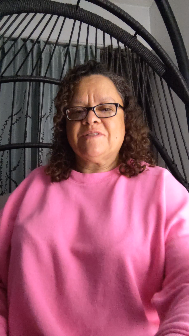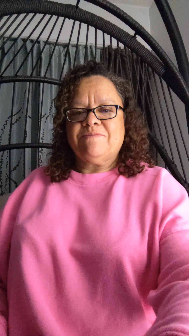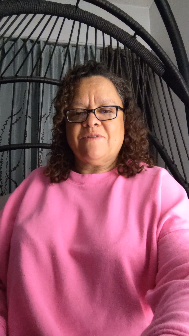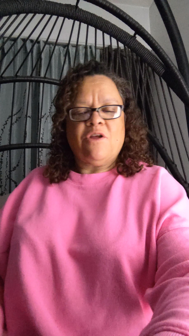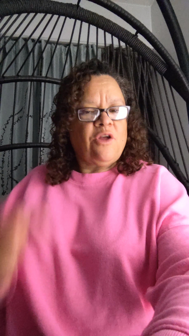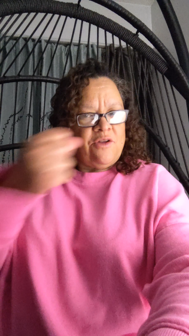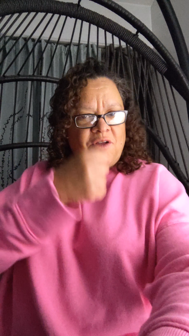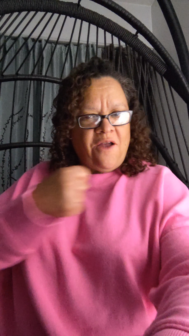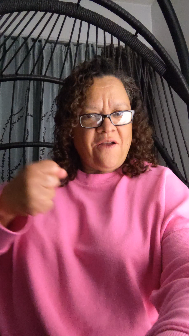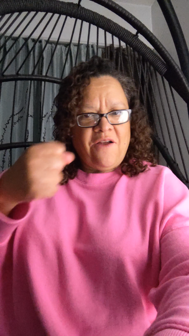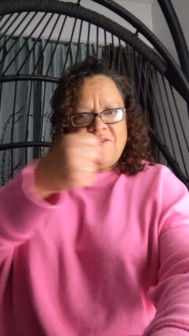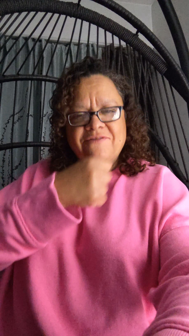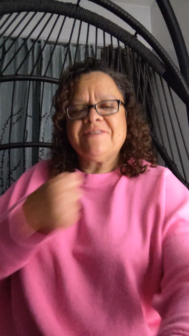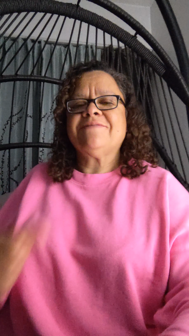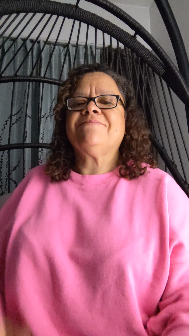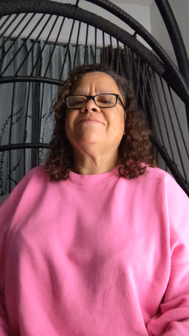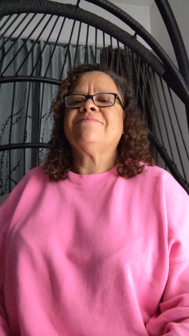coffee